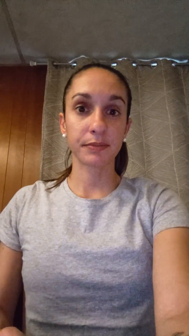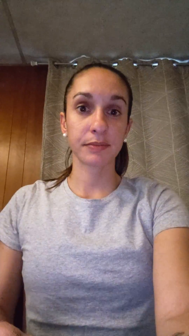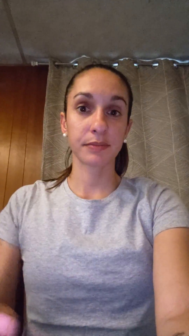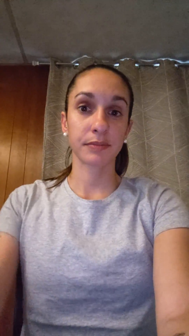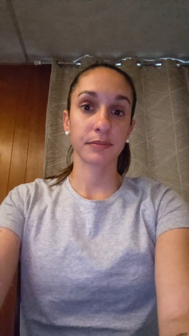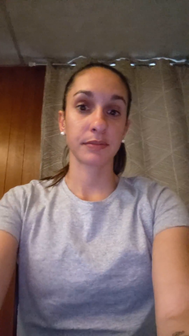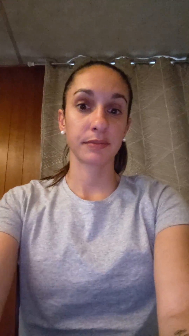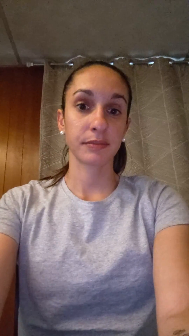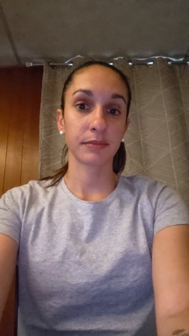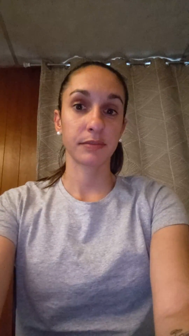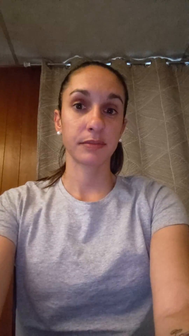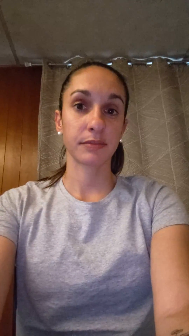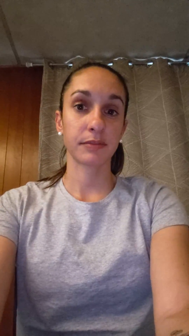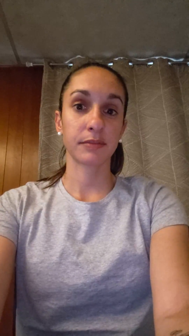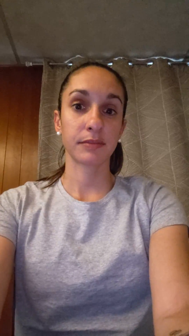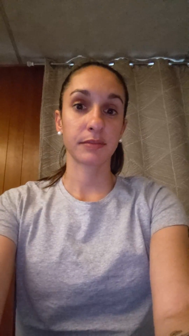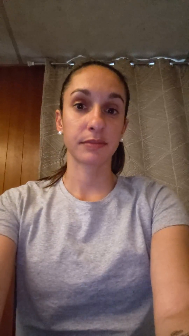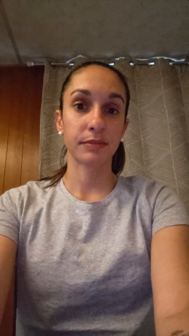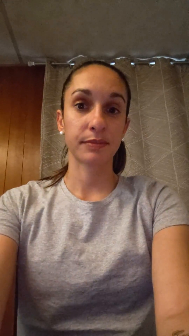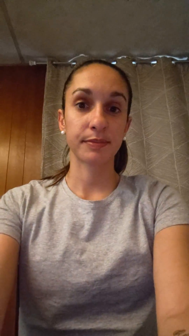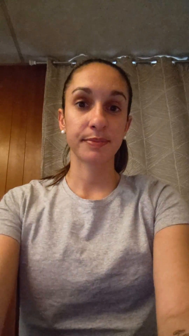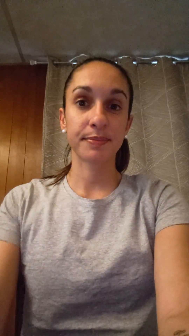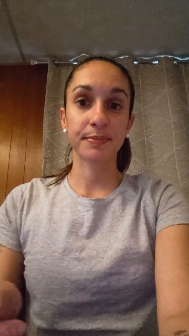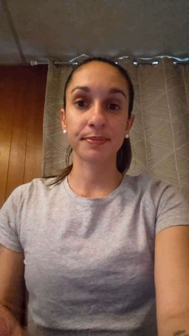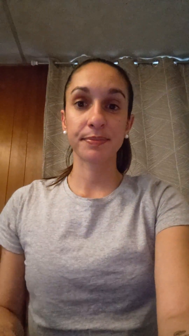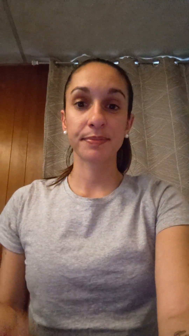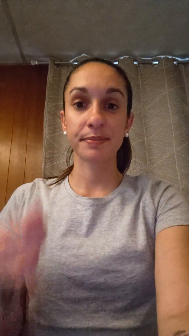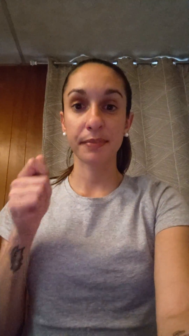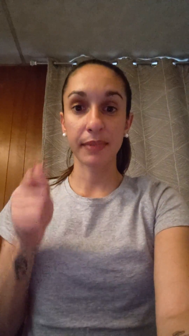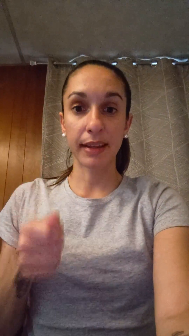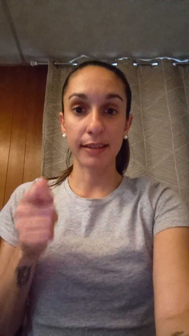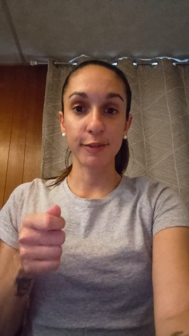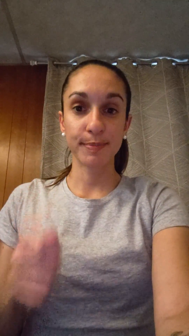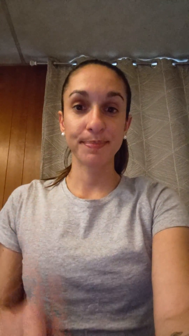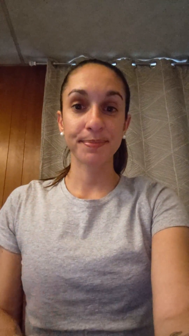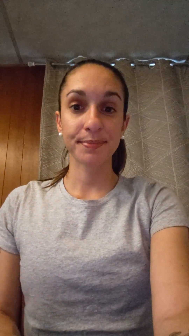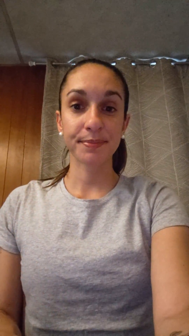cart